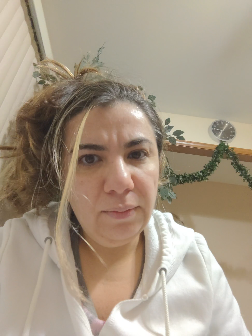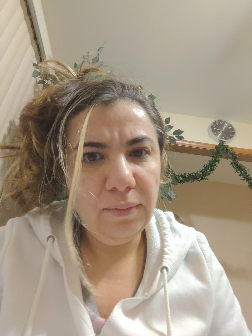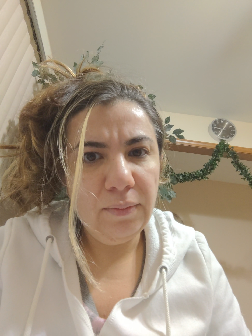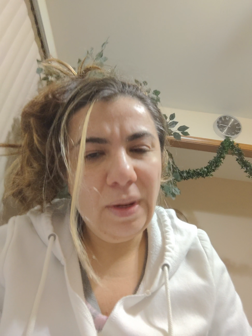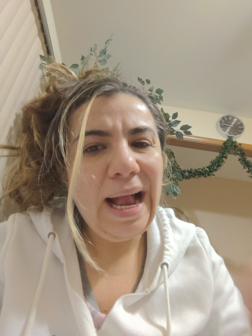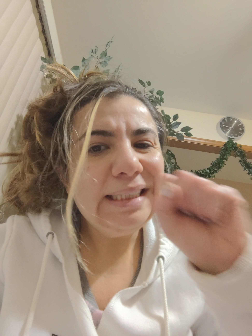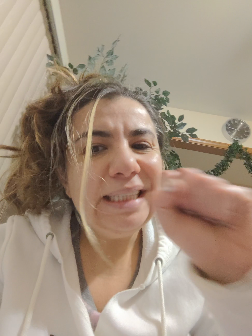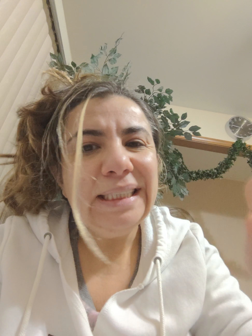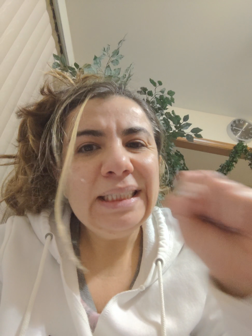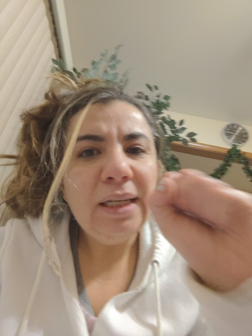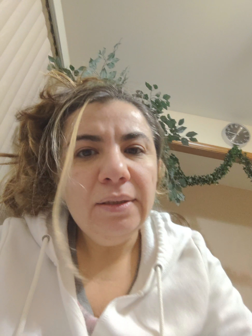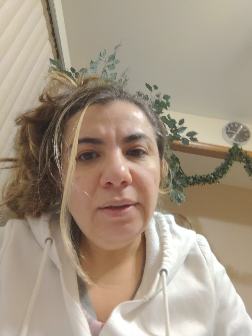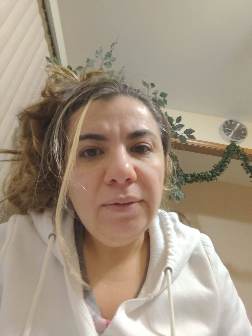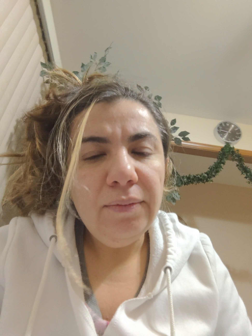carrot